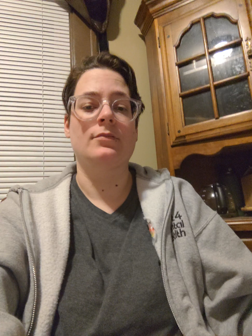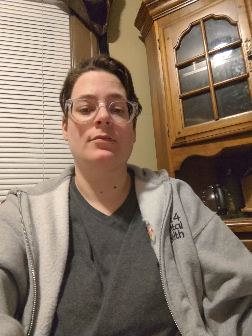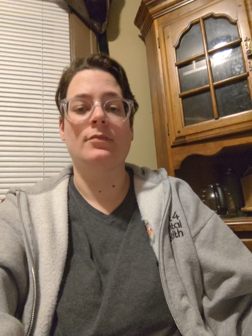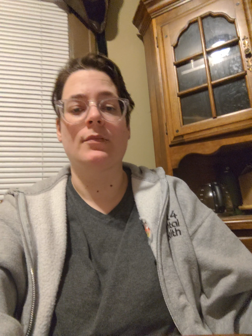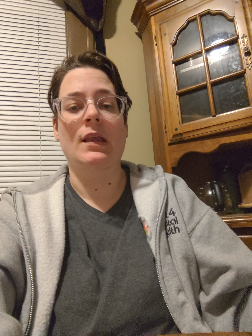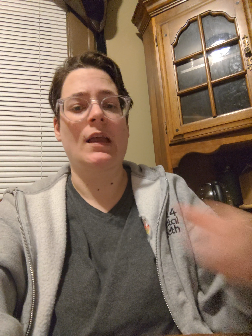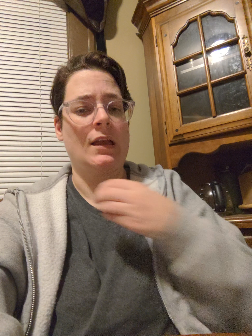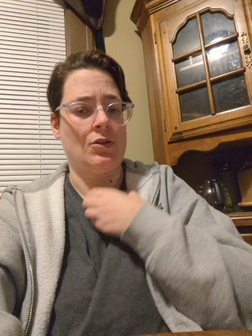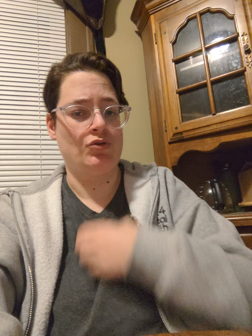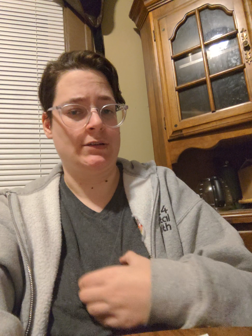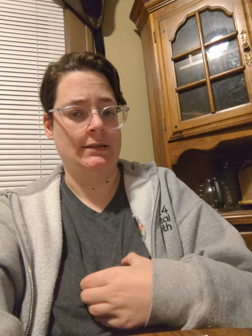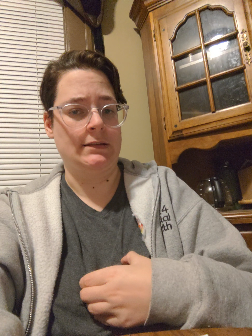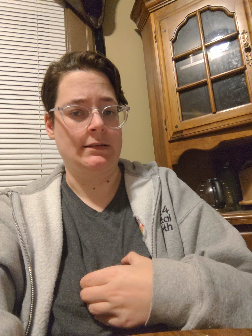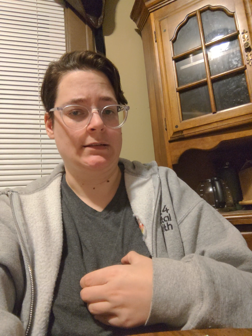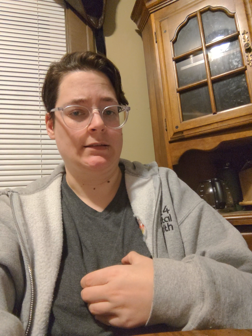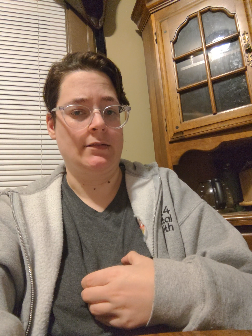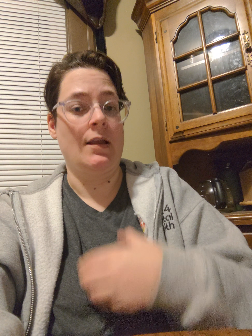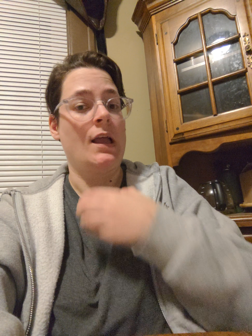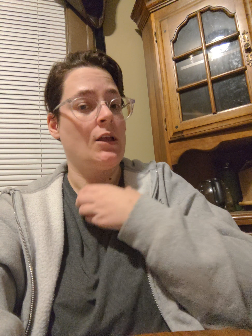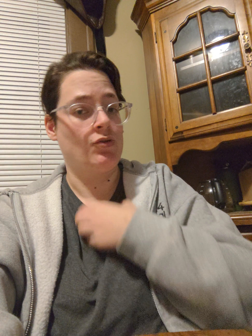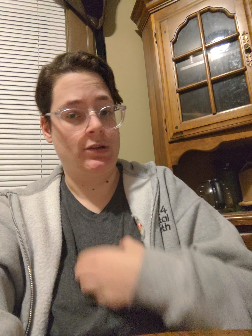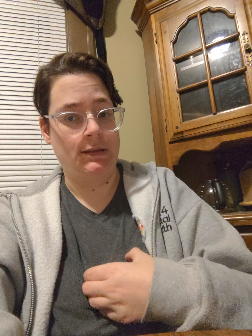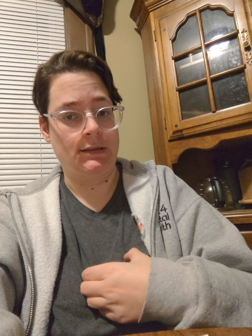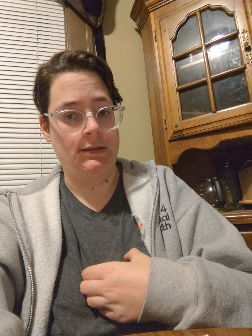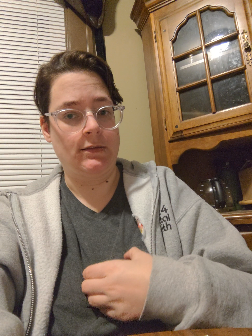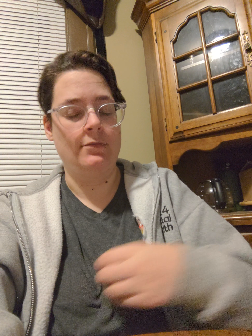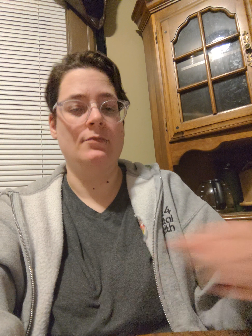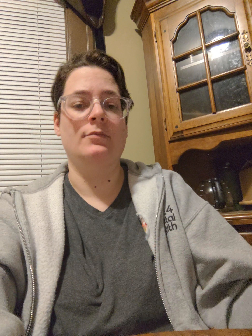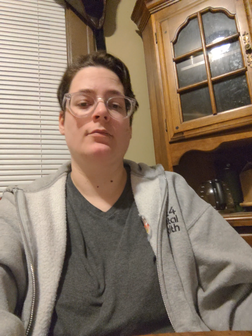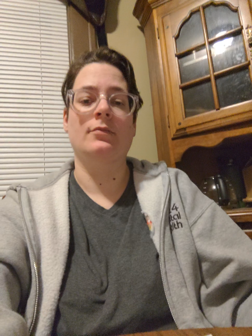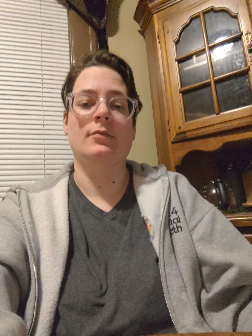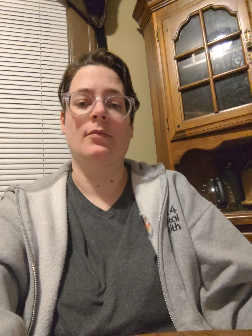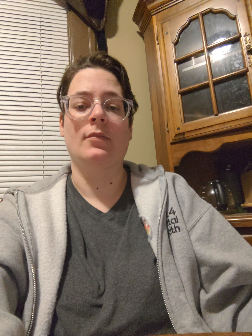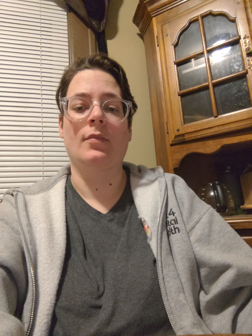hungry